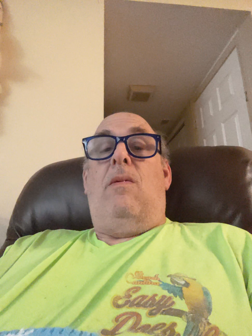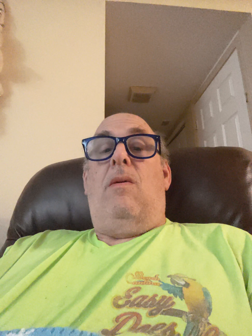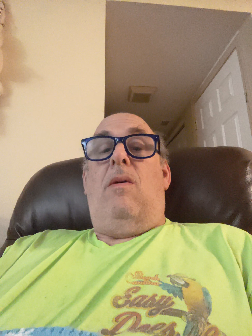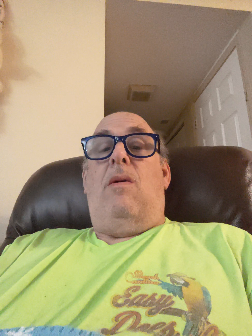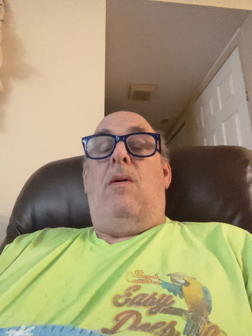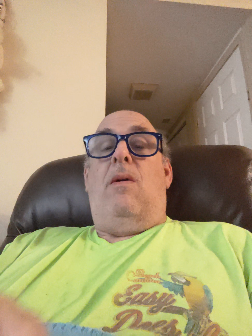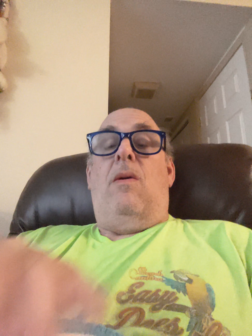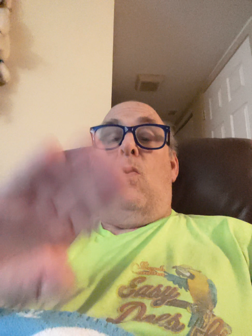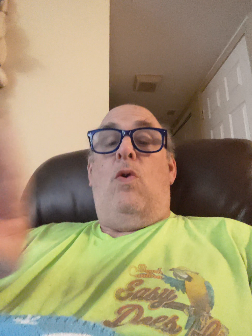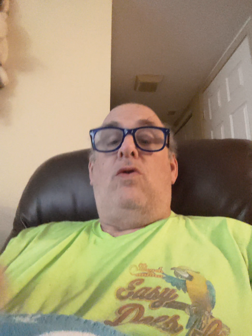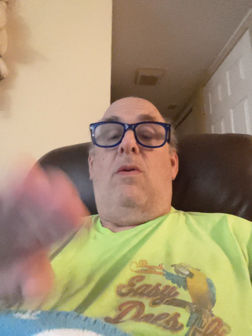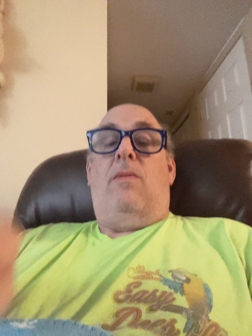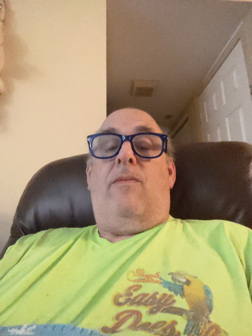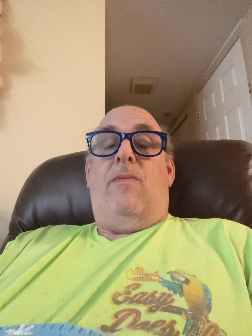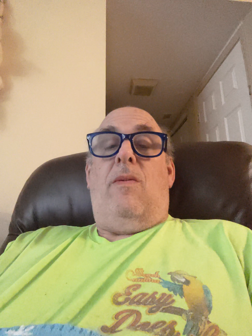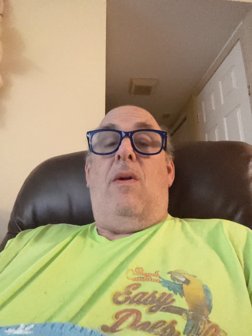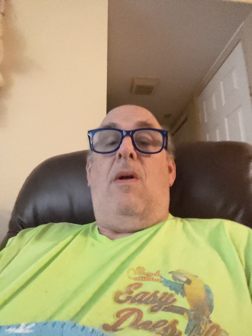pool